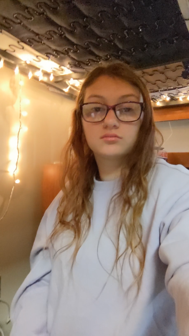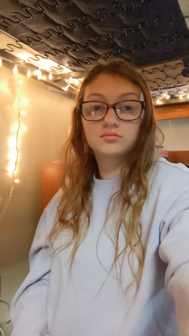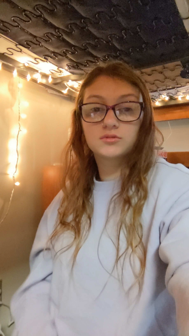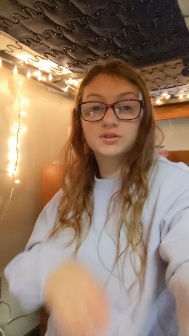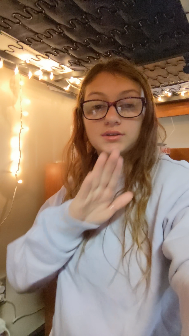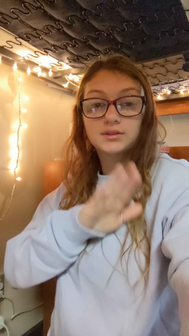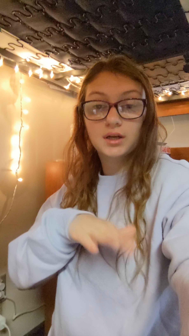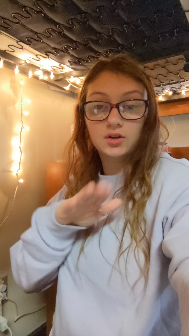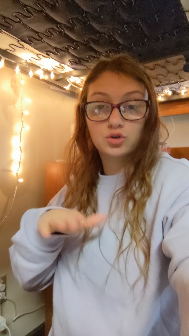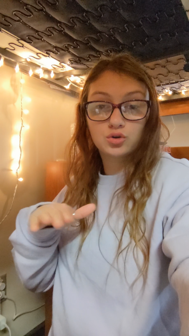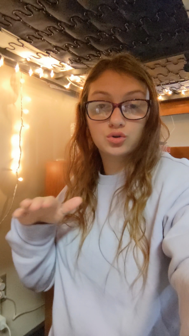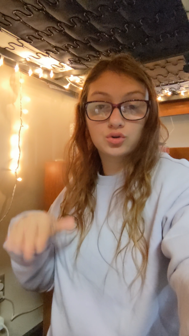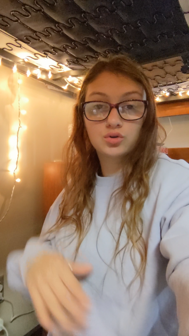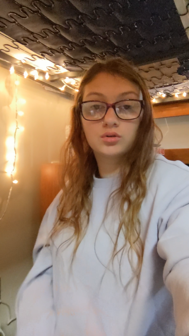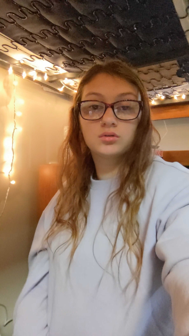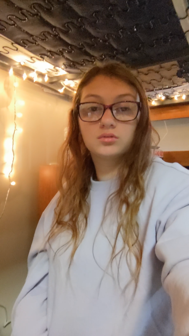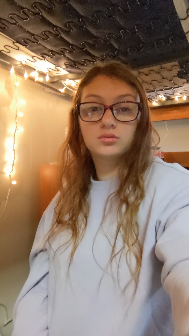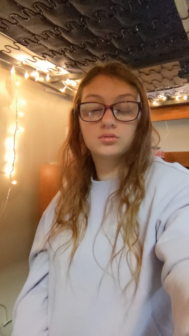children